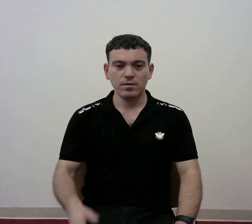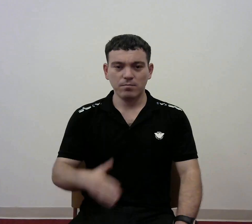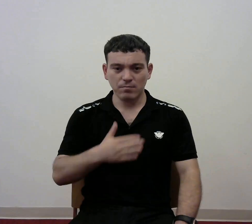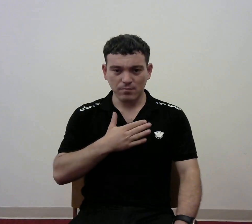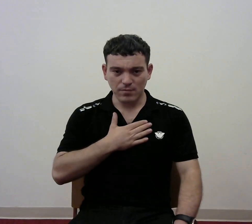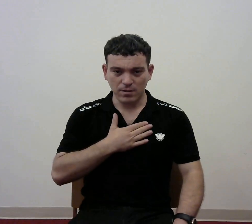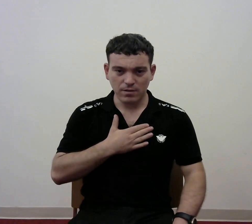mən